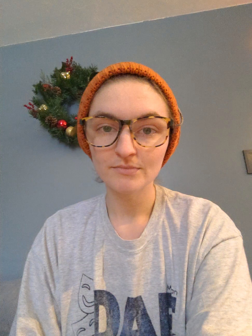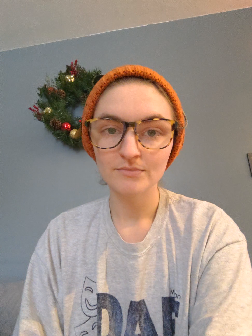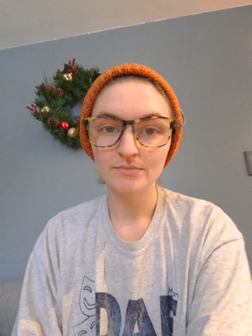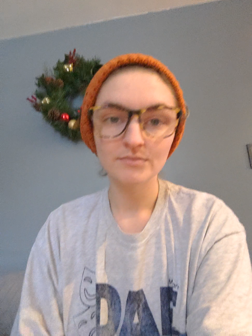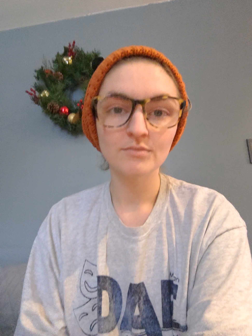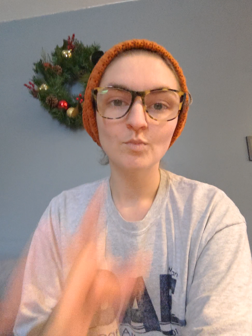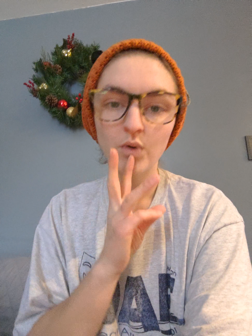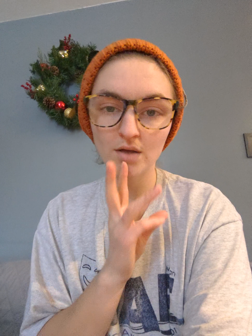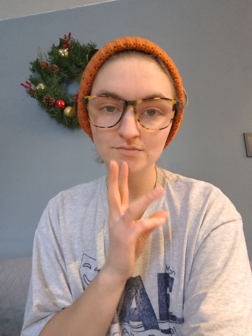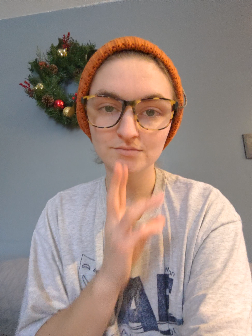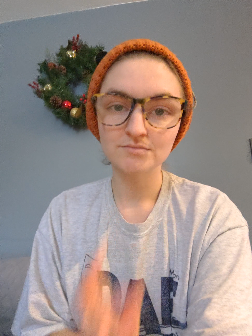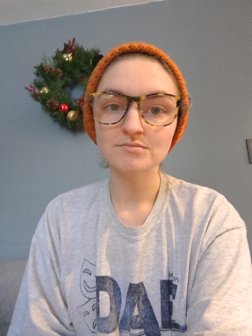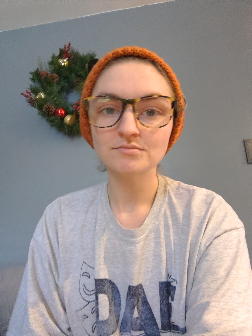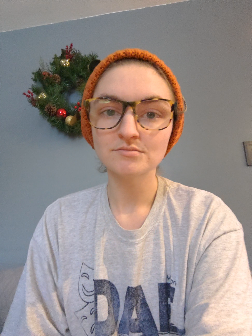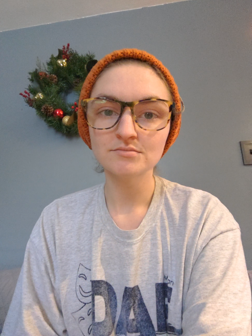water